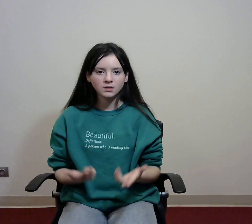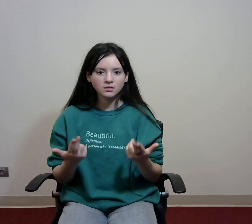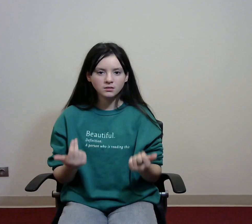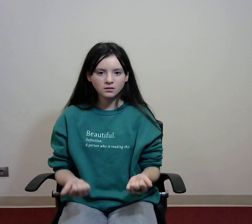bəli